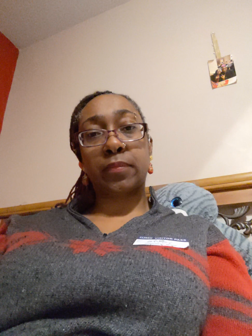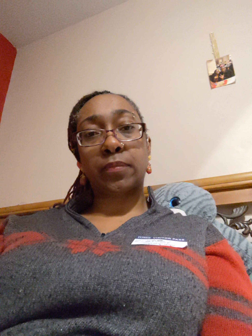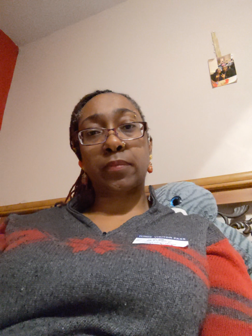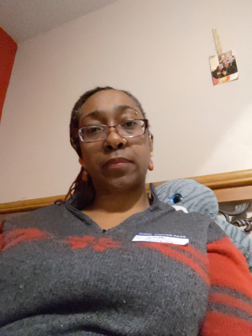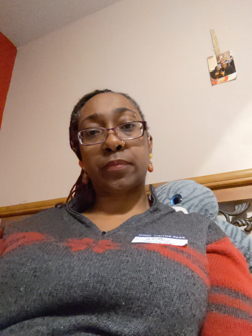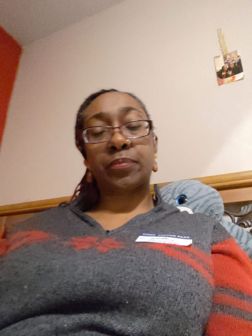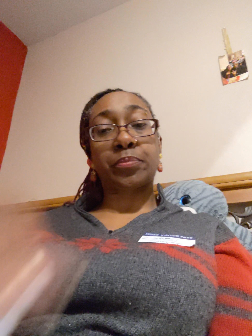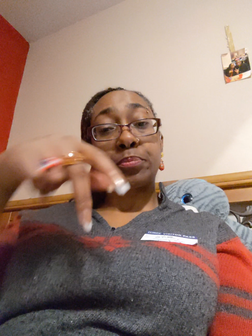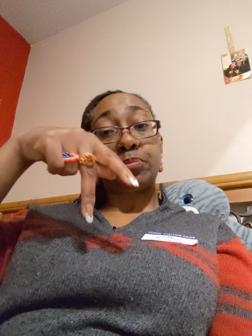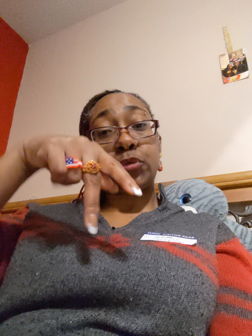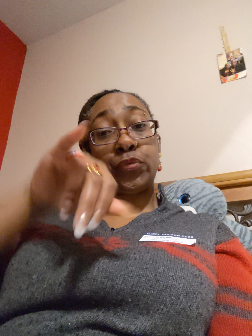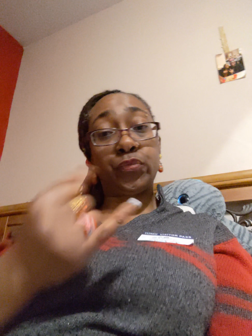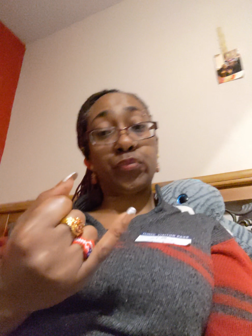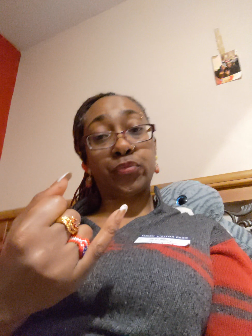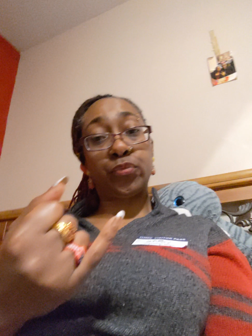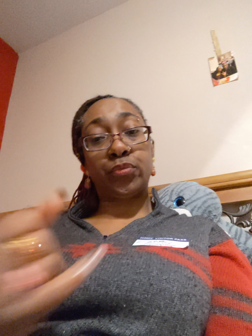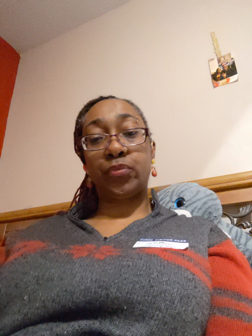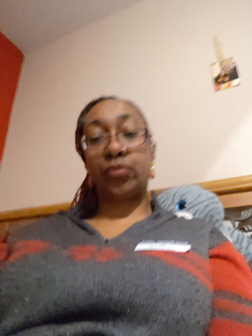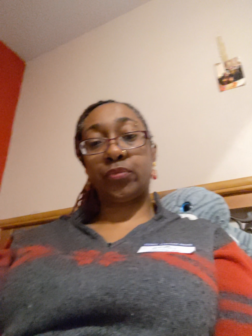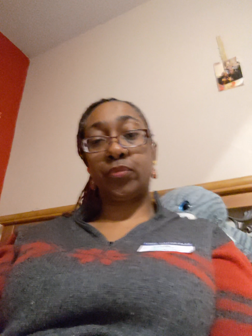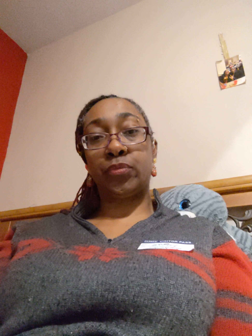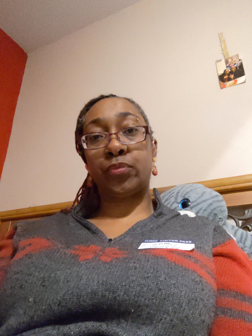pajamas